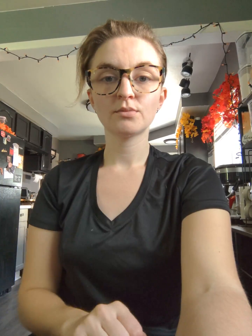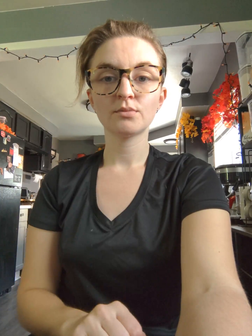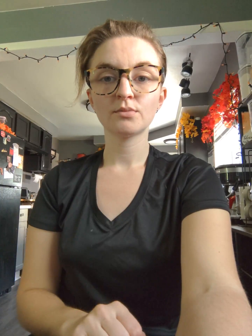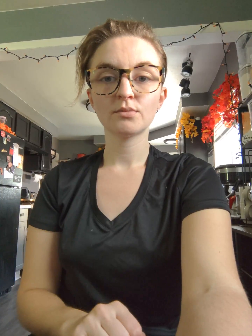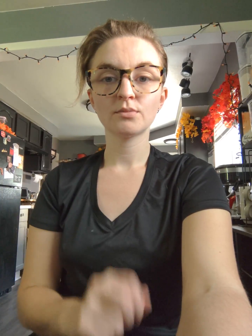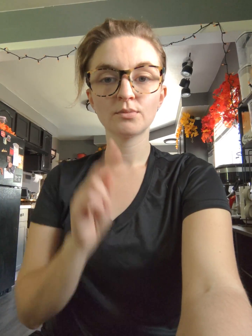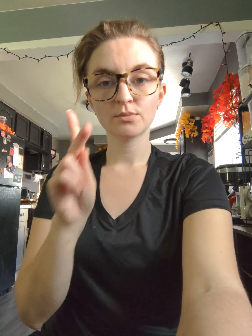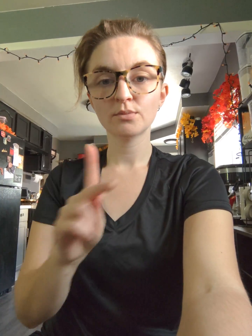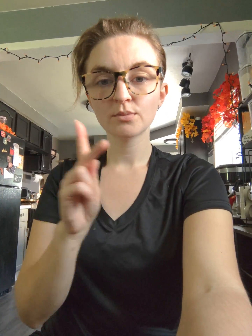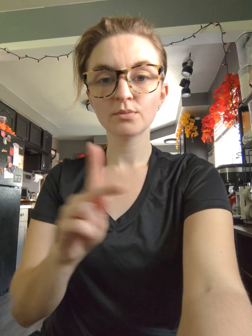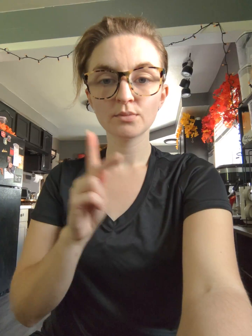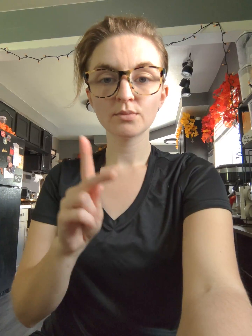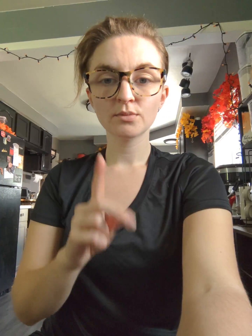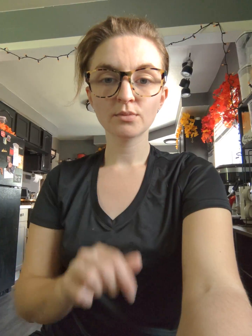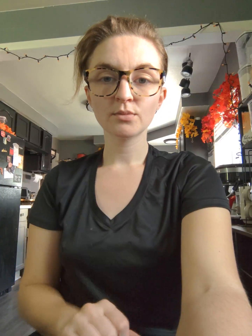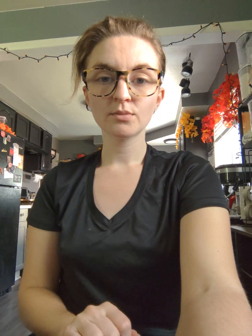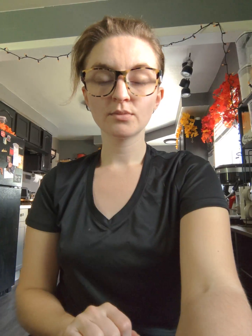people